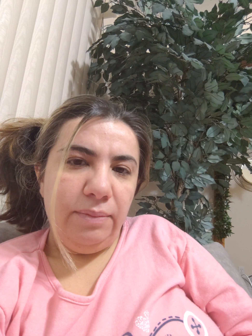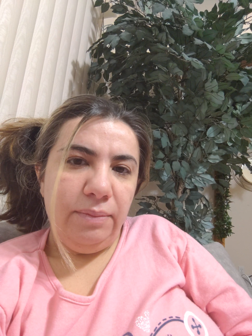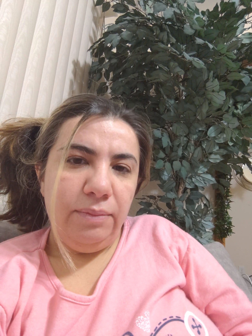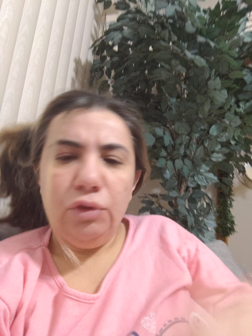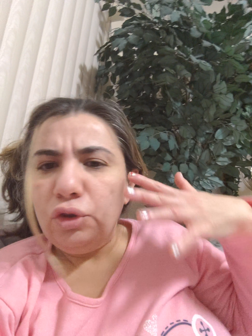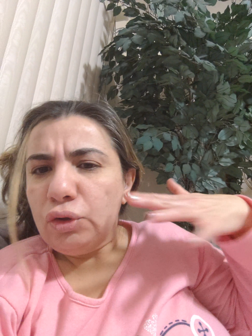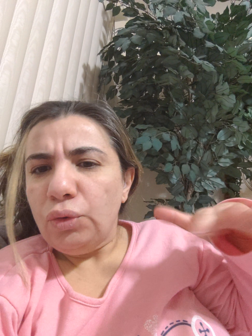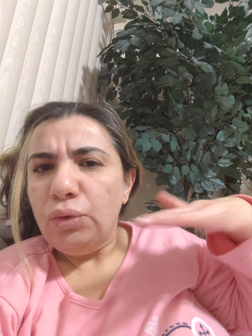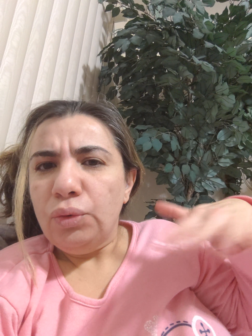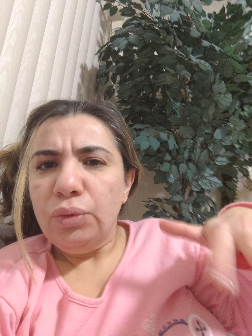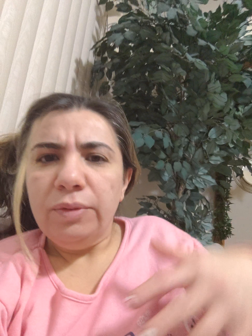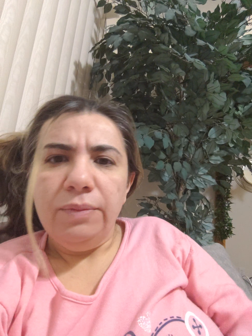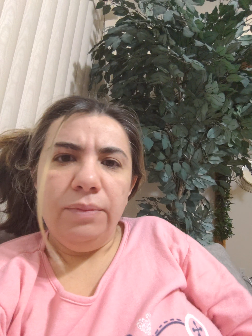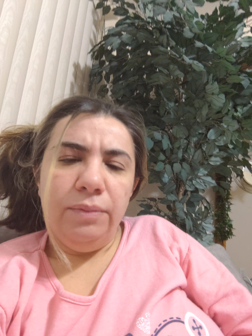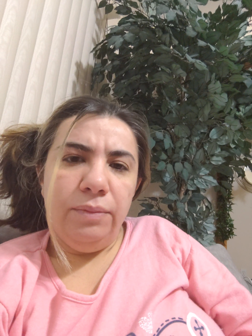noisy